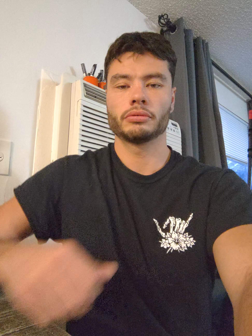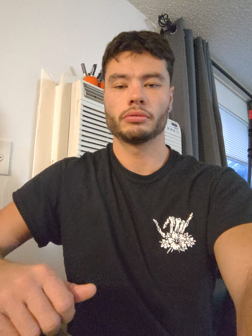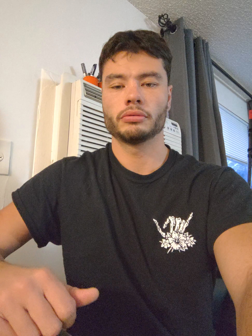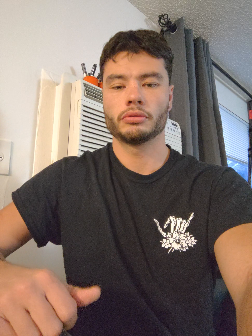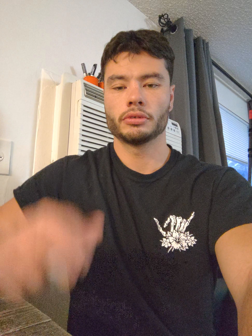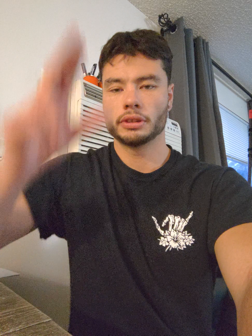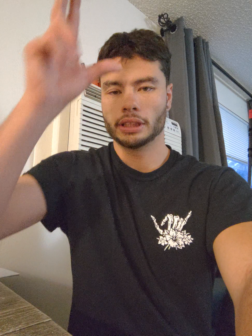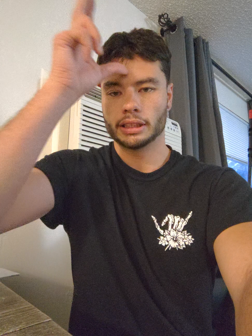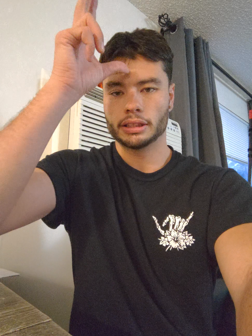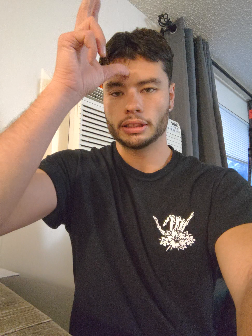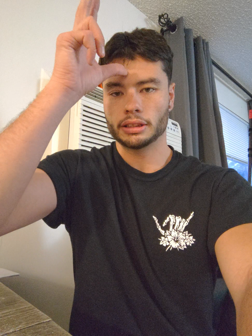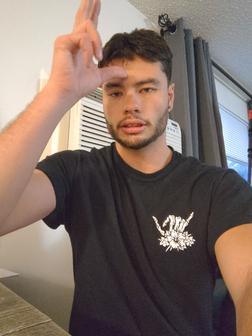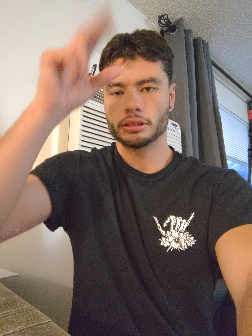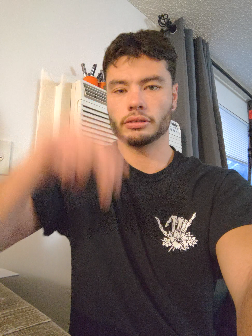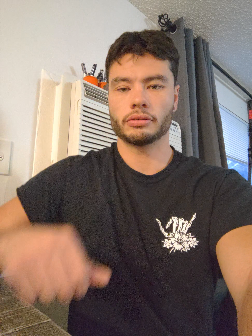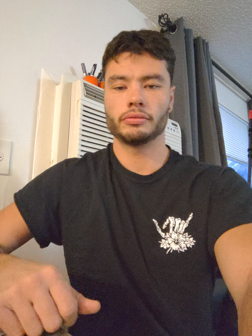hen